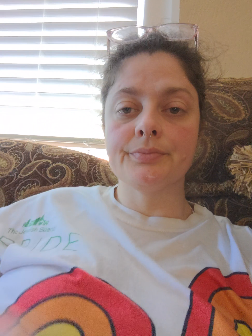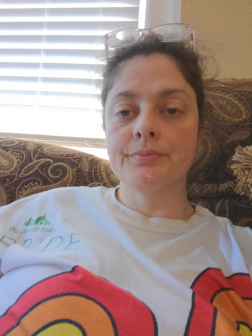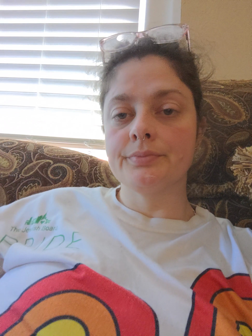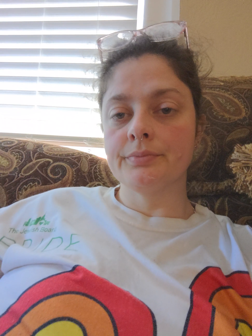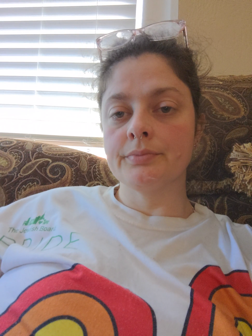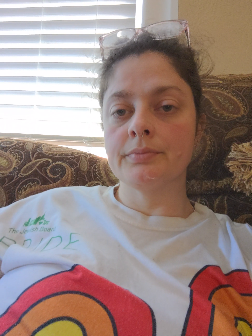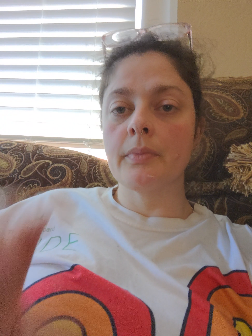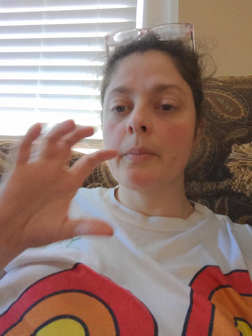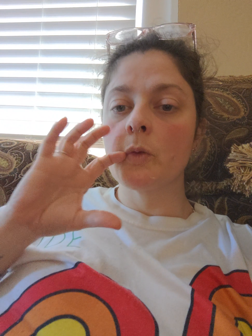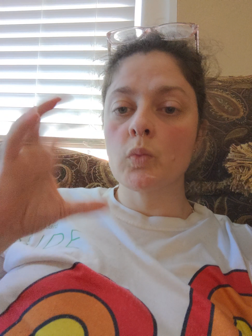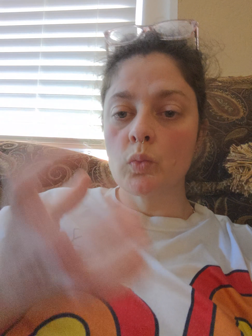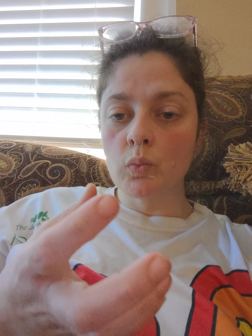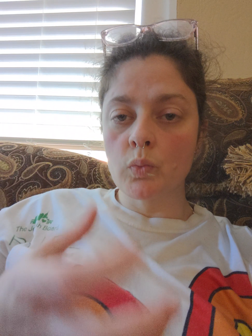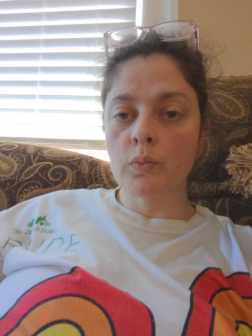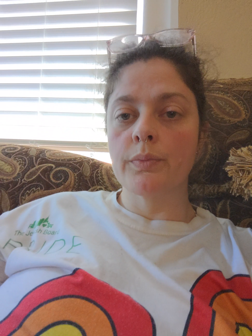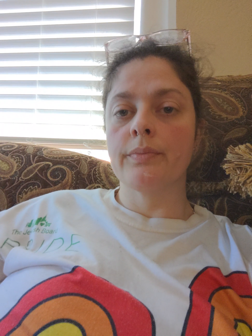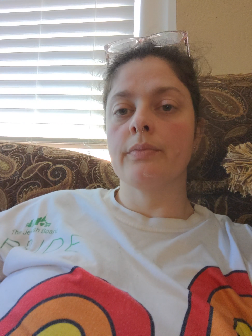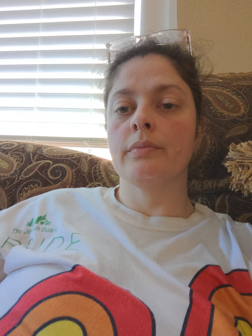balloon